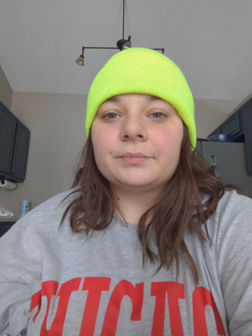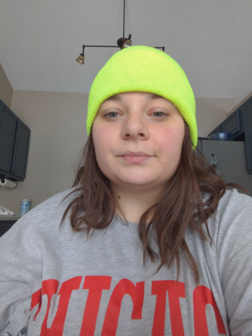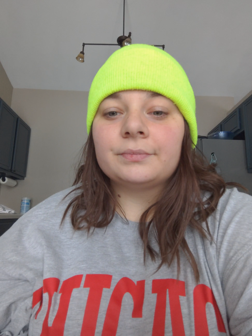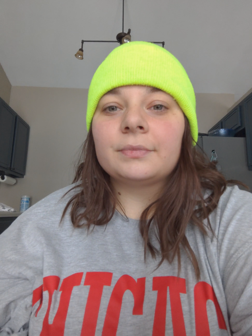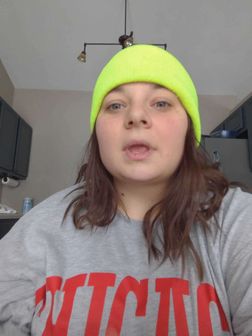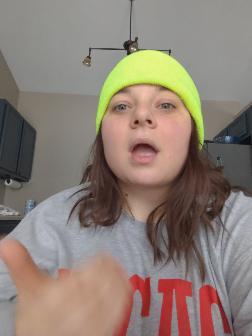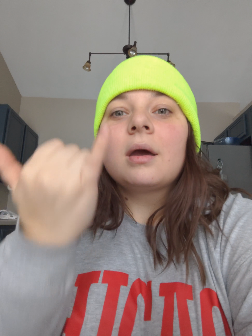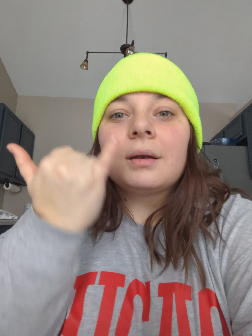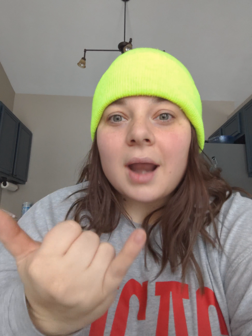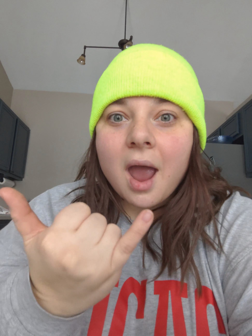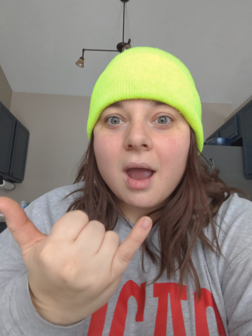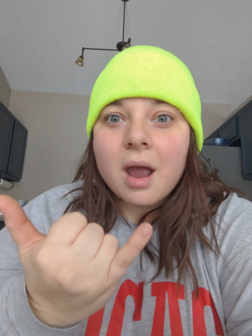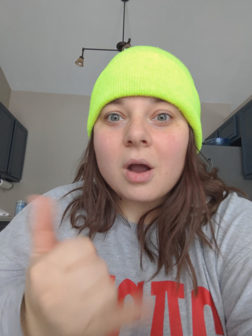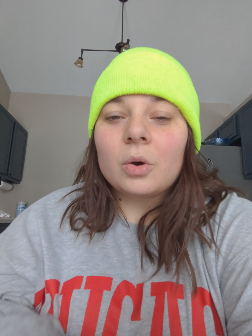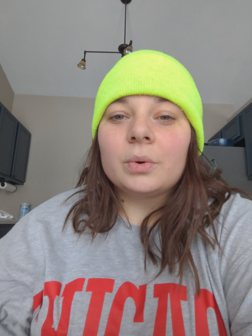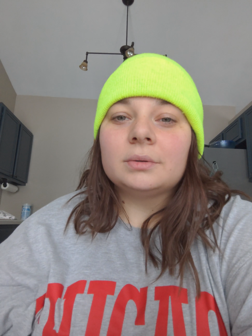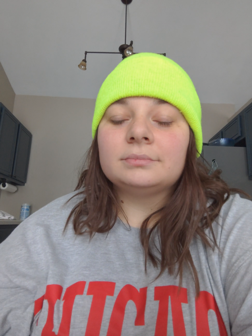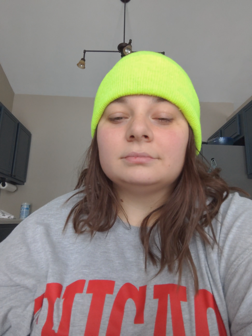now